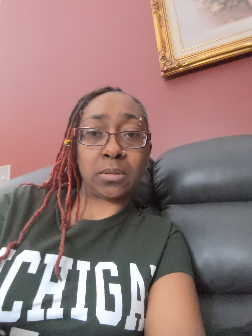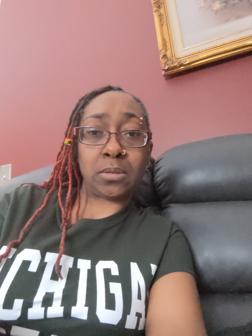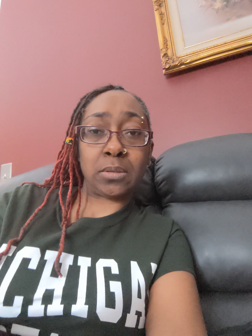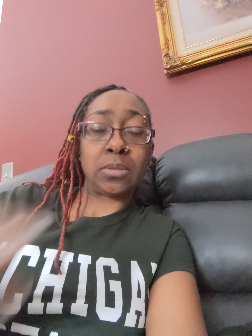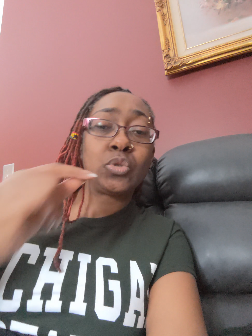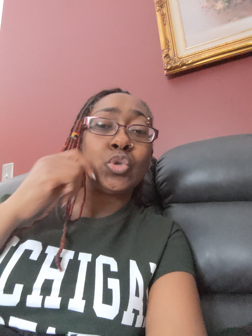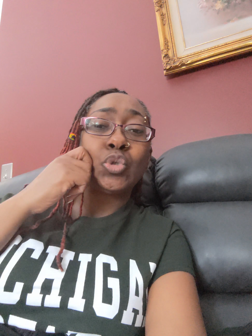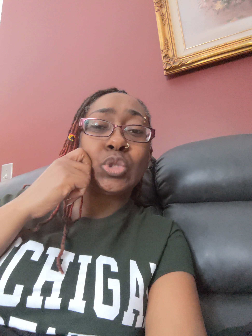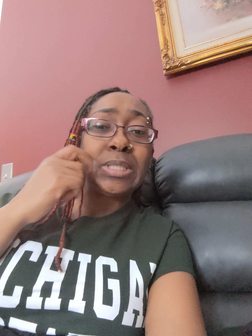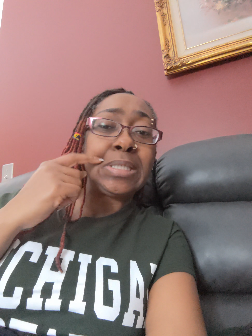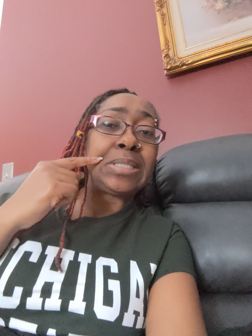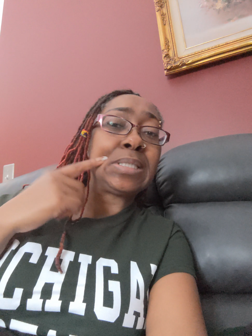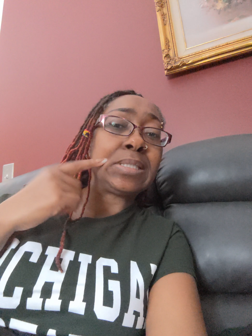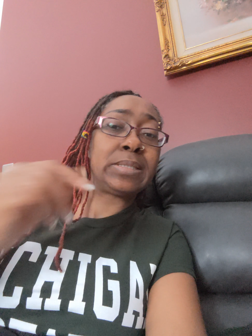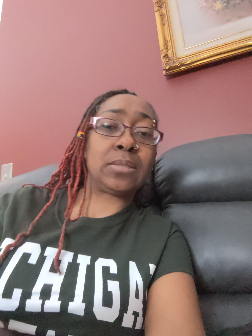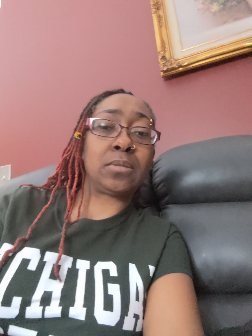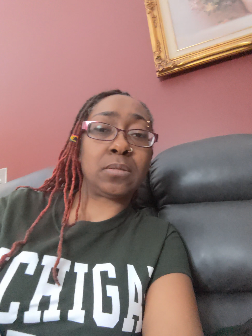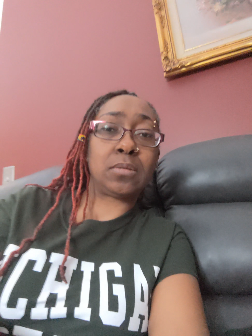cheek